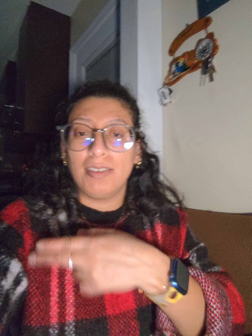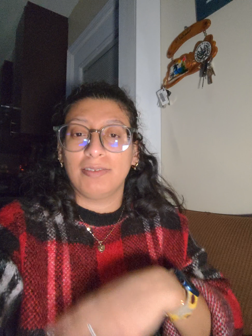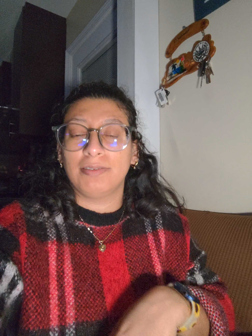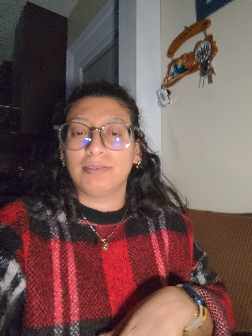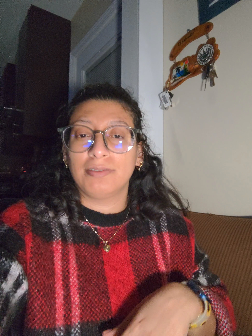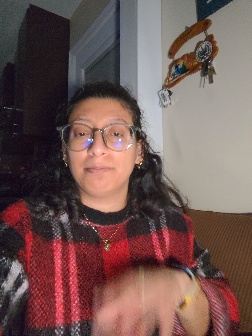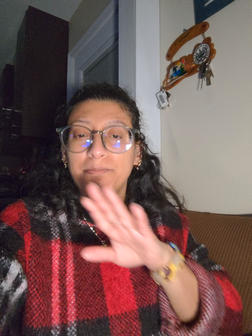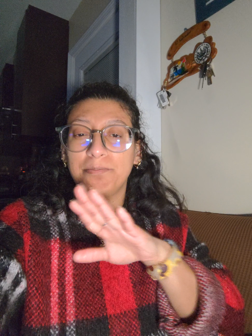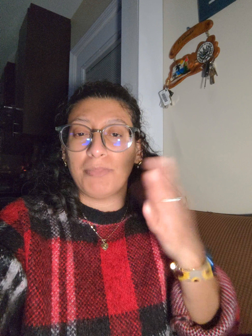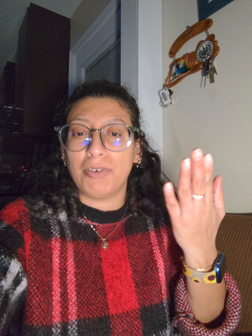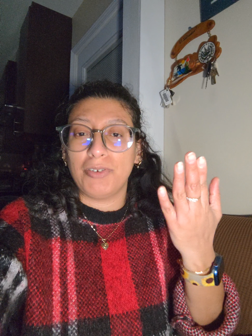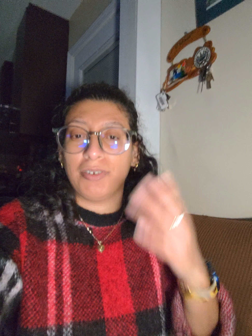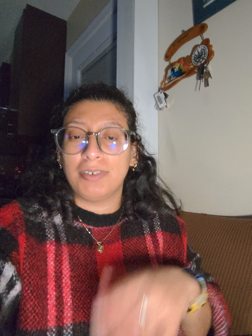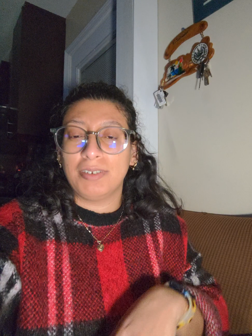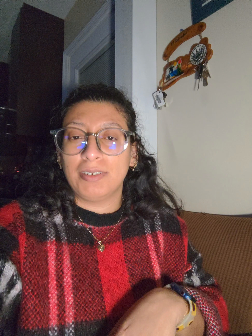book